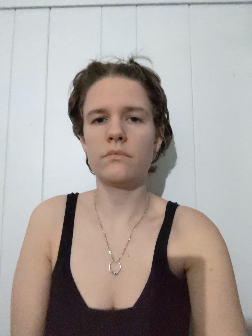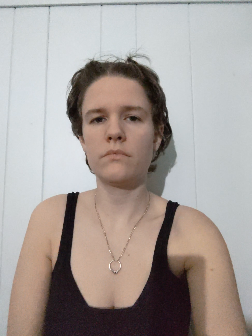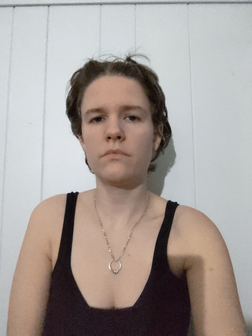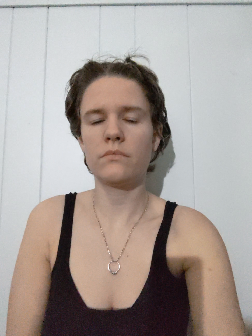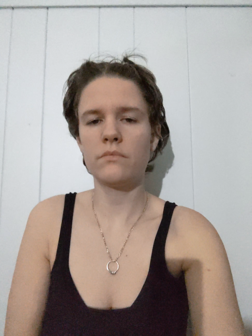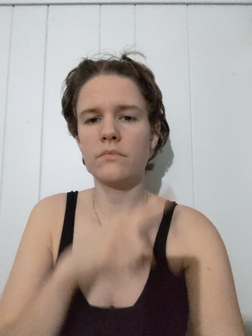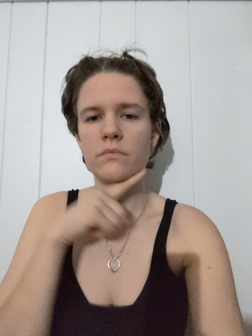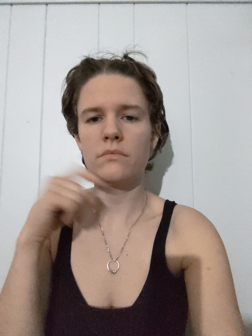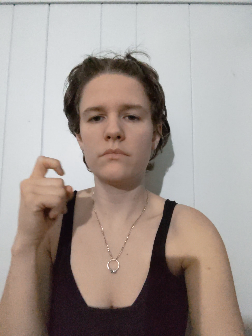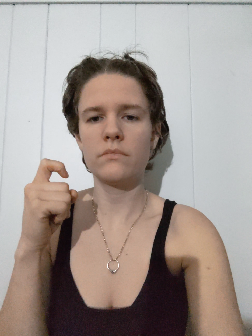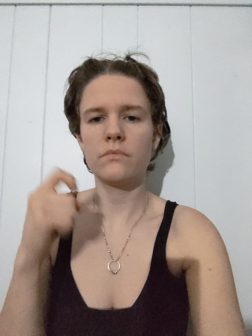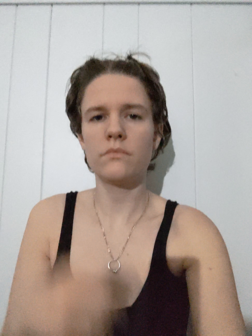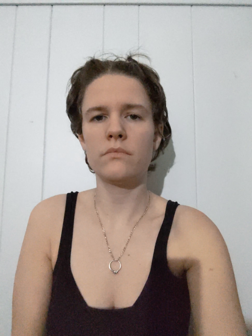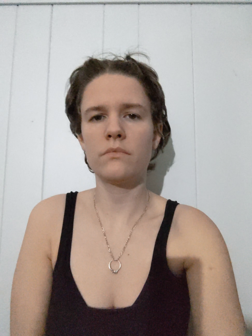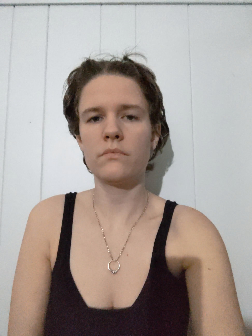dry